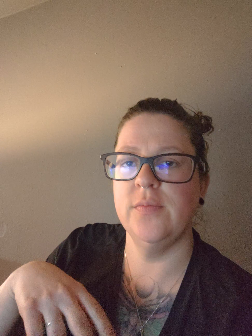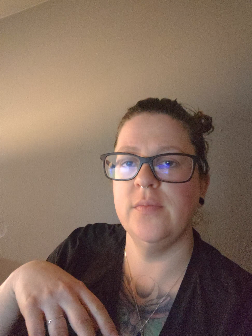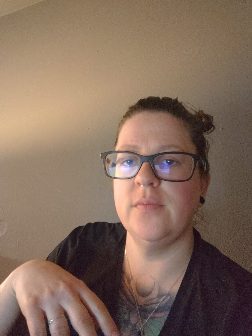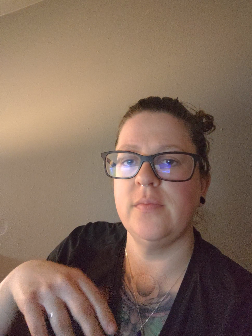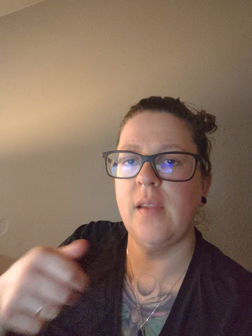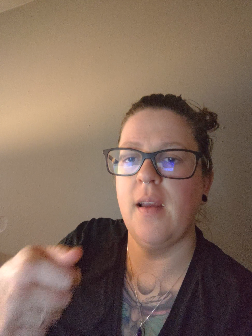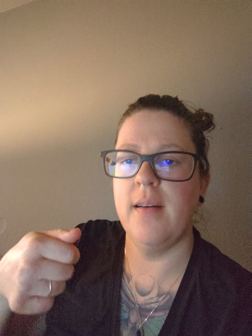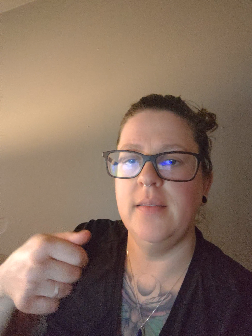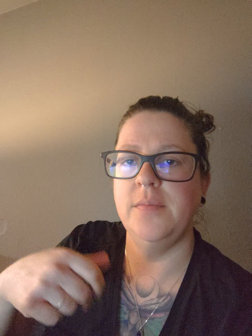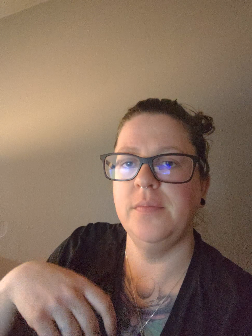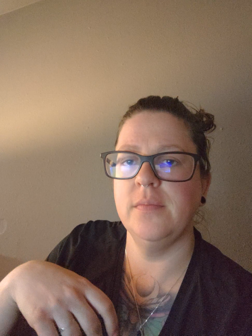hide